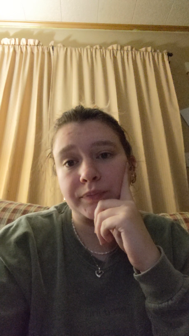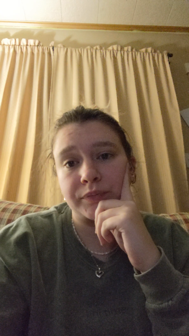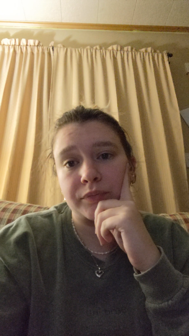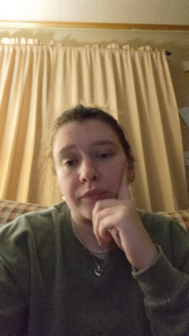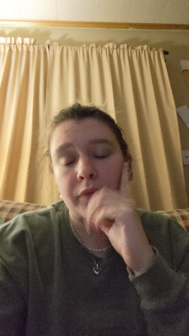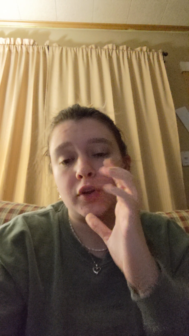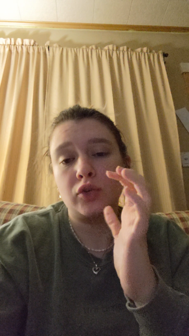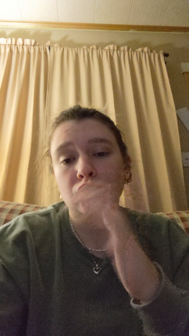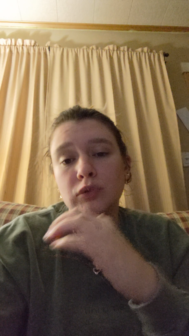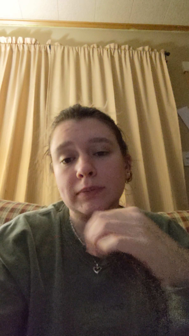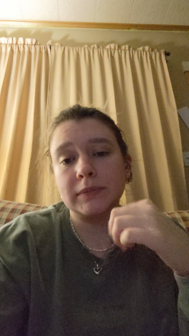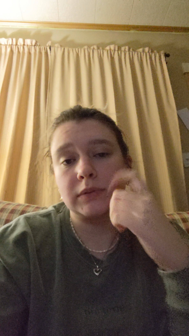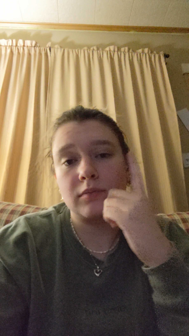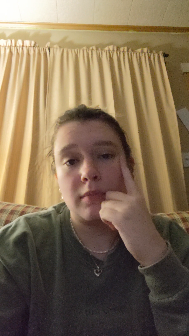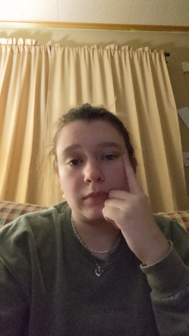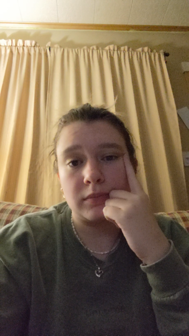grapes